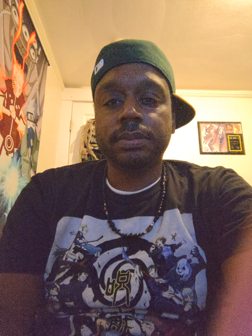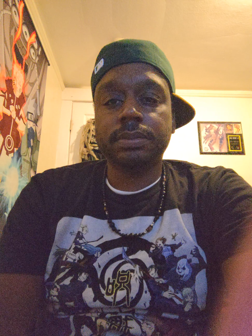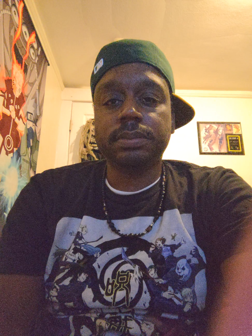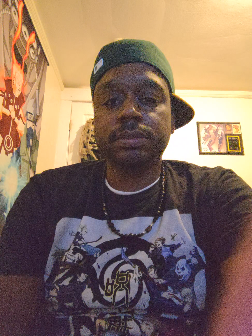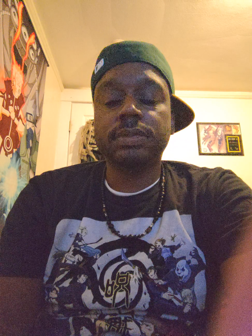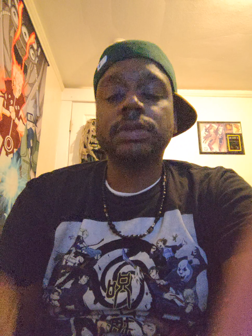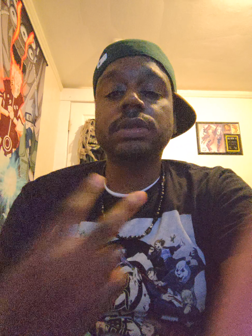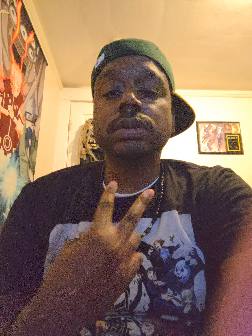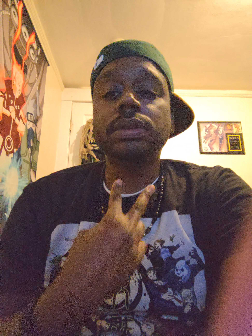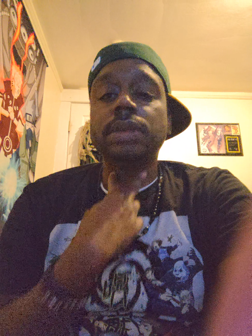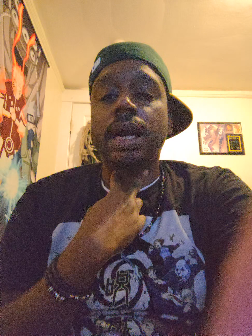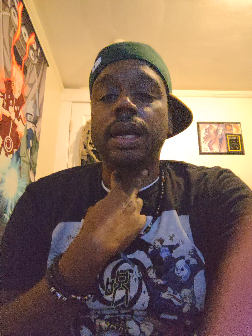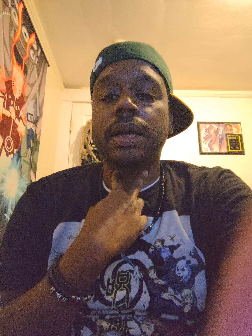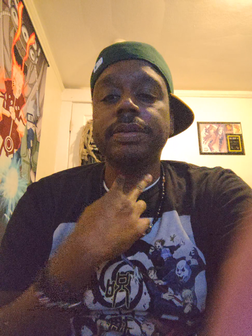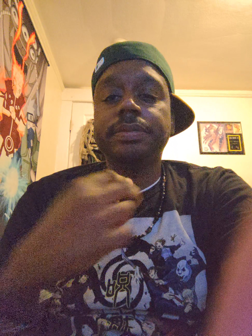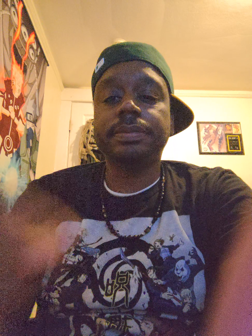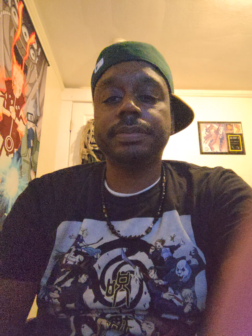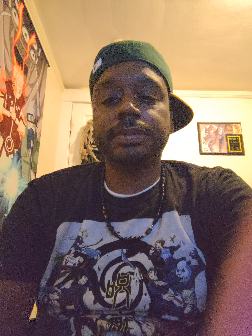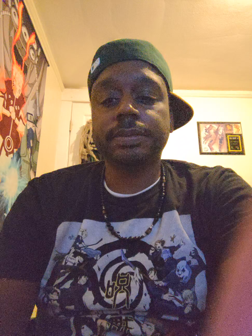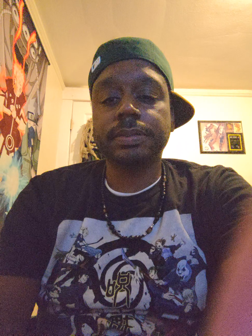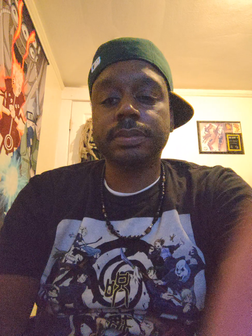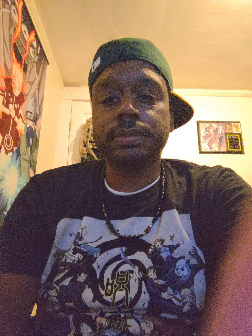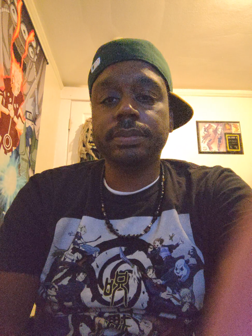stuck